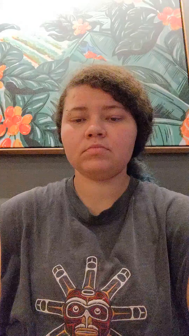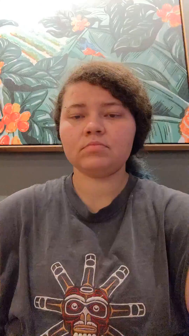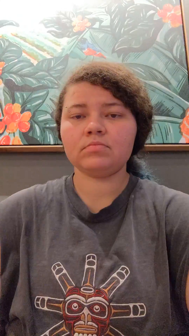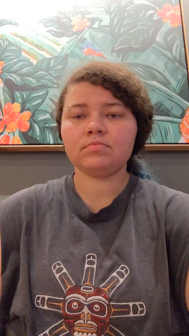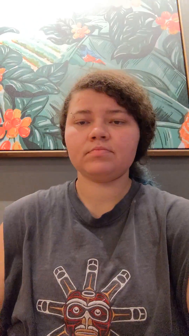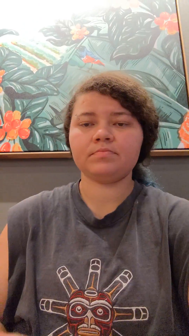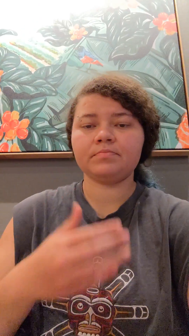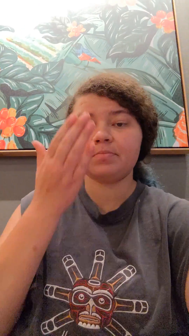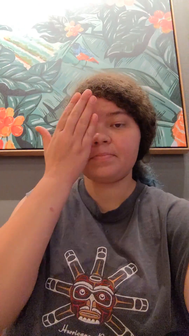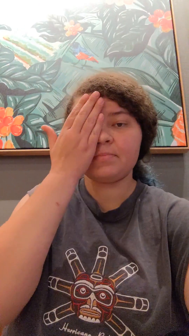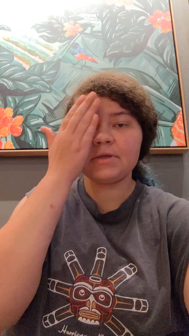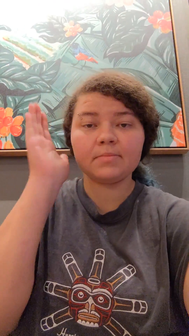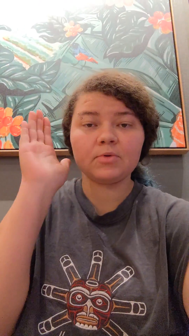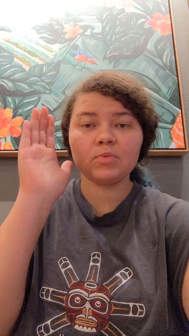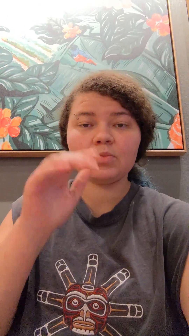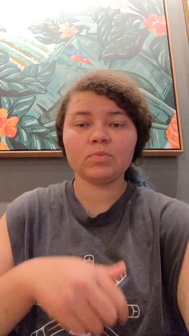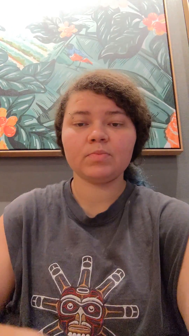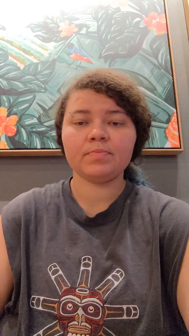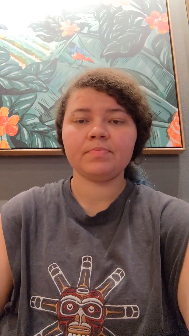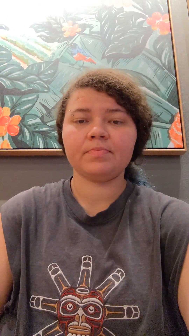peekaboo